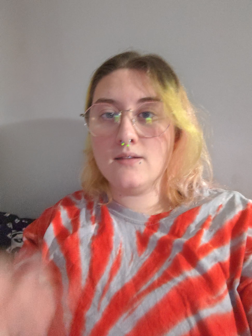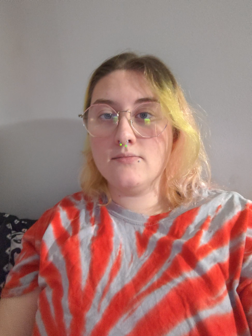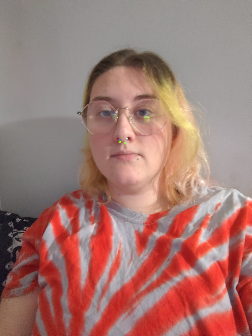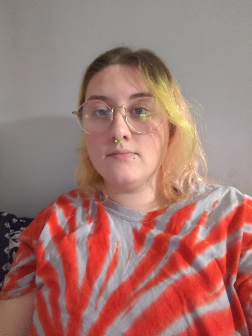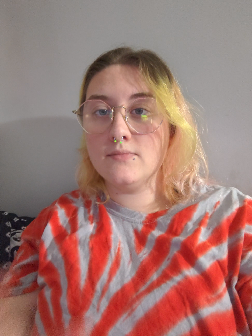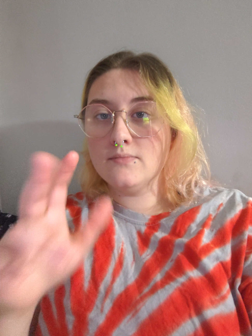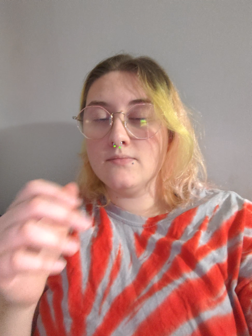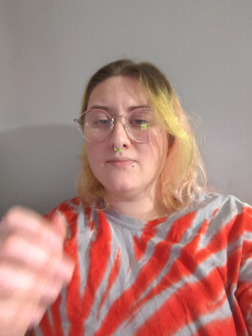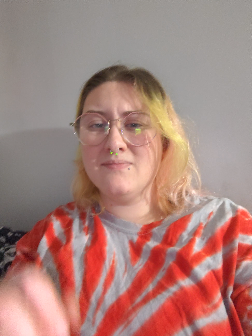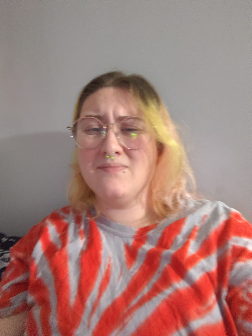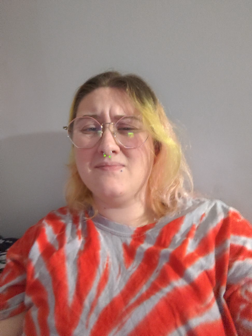drawer